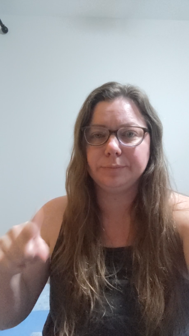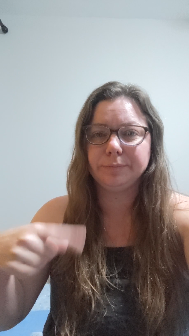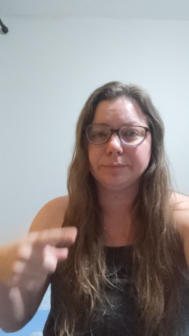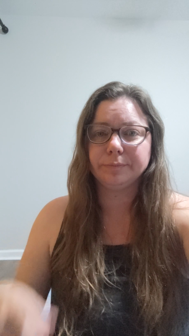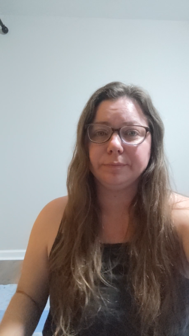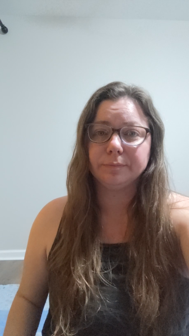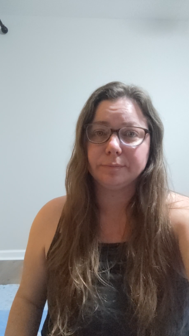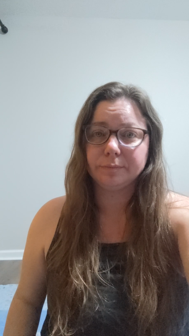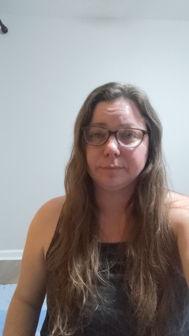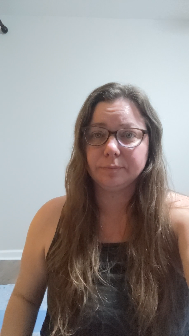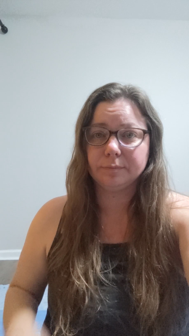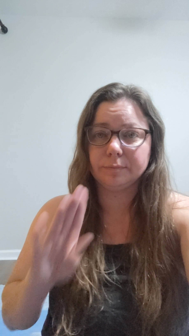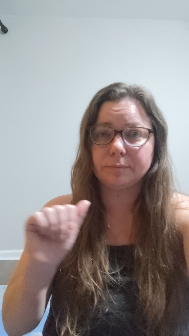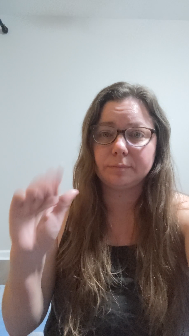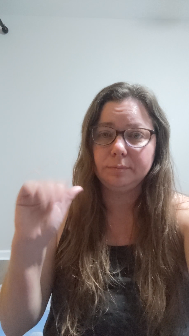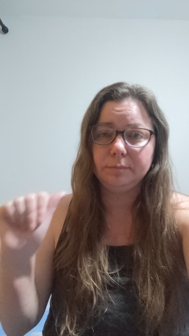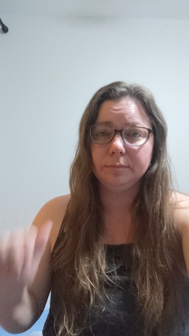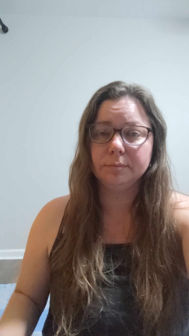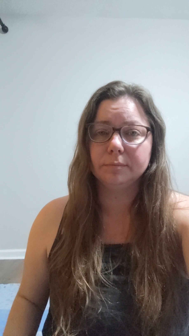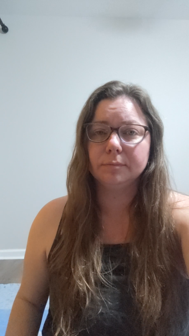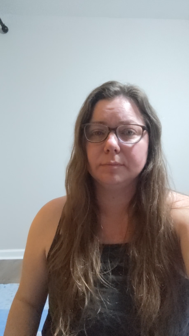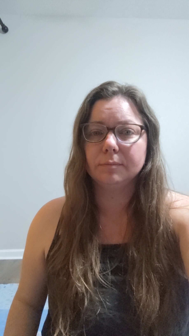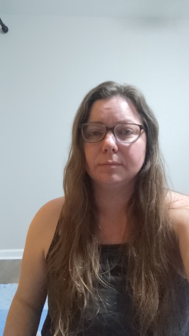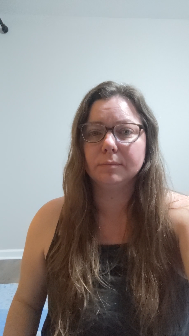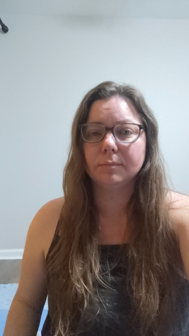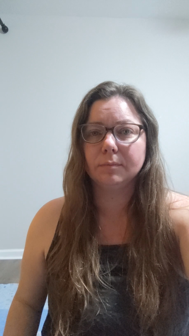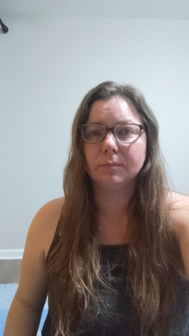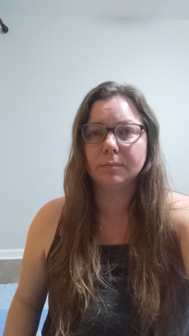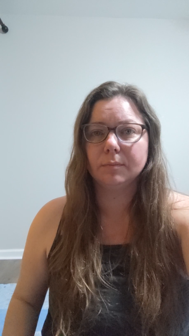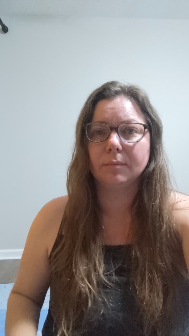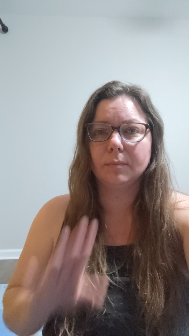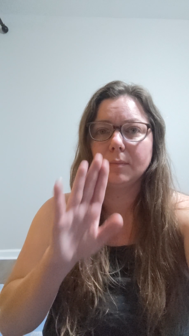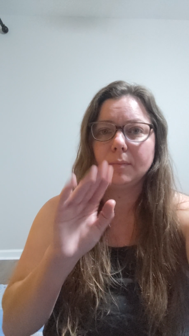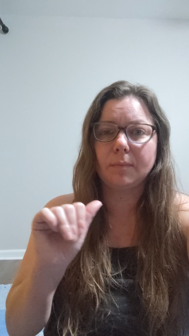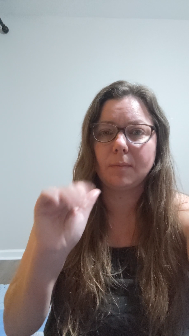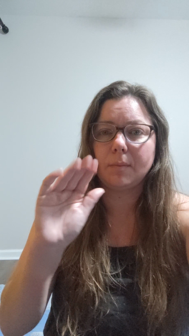baa baa